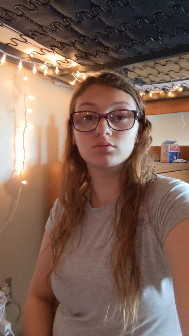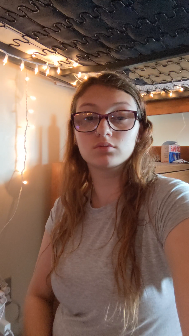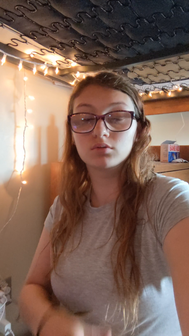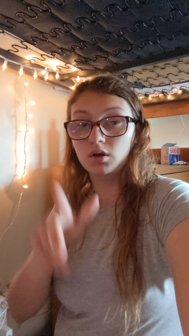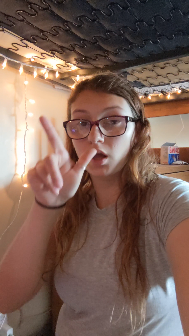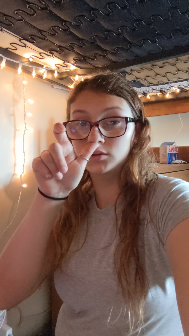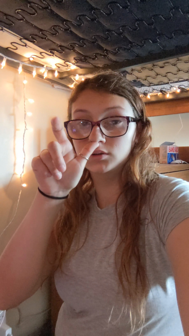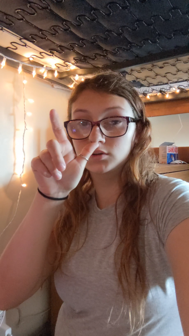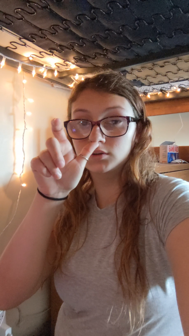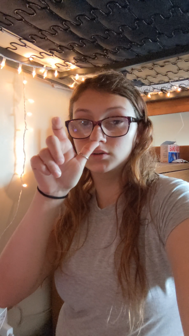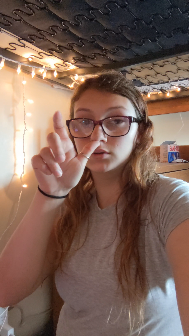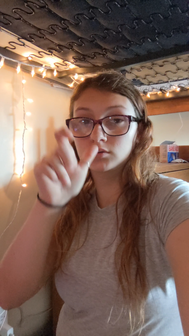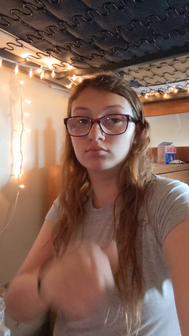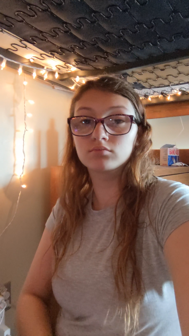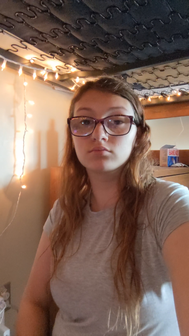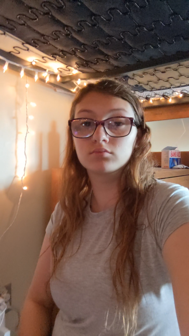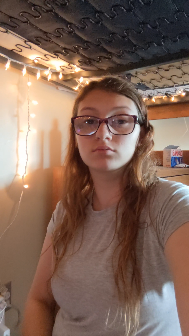ant